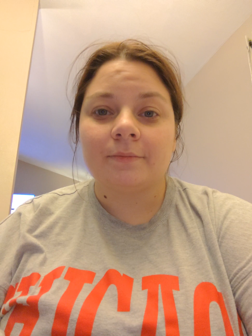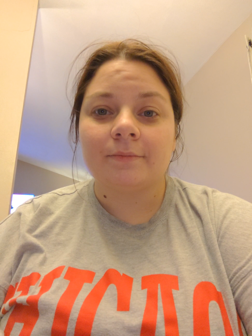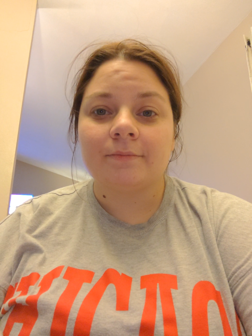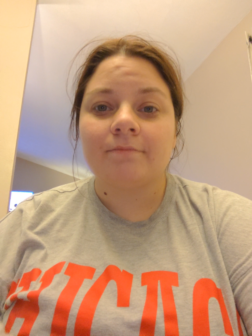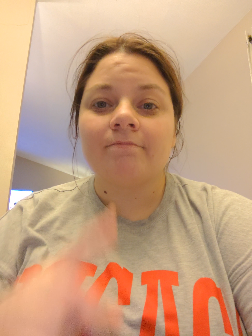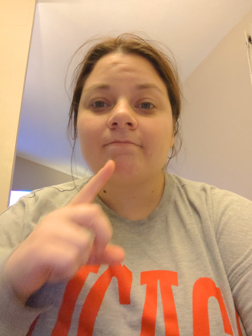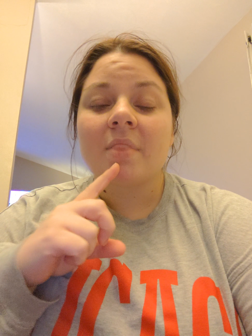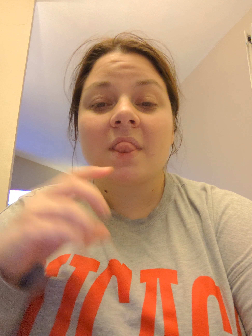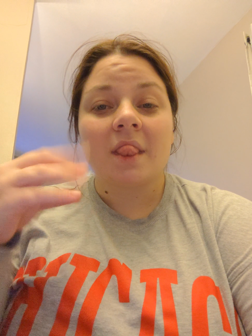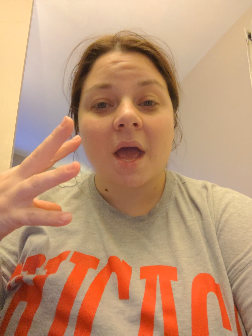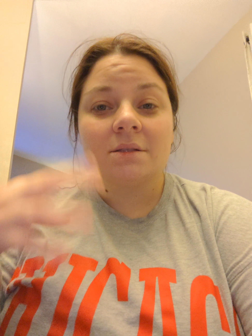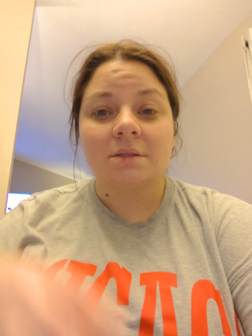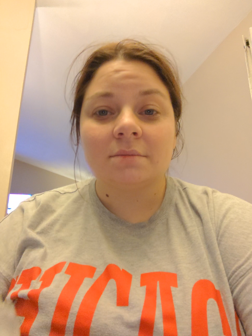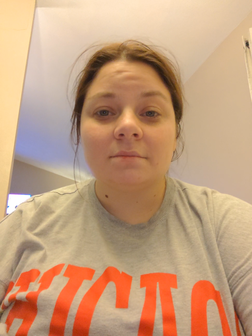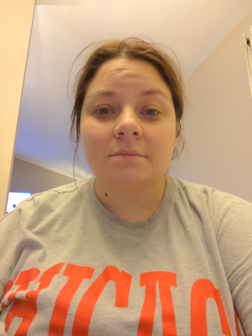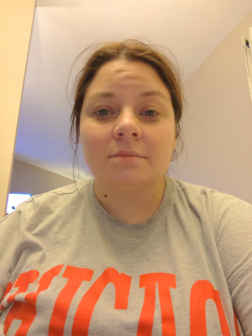lamp